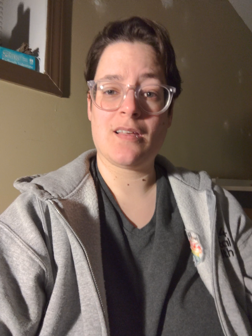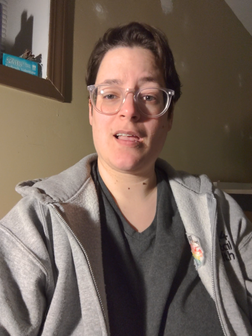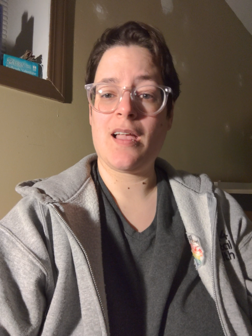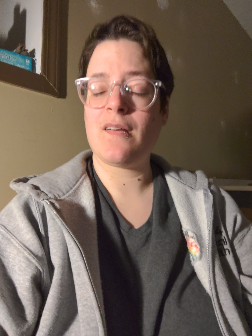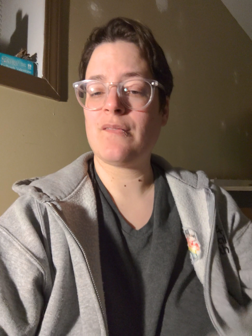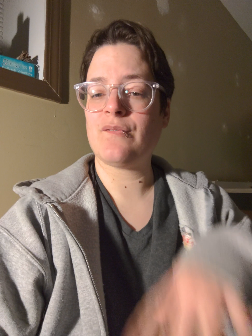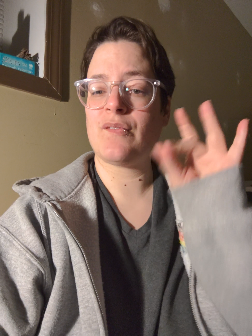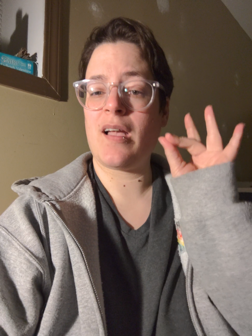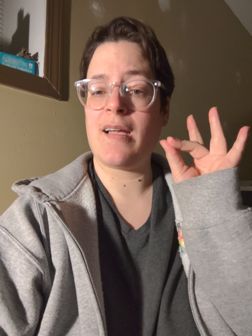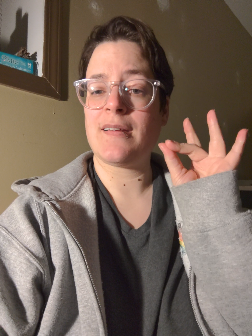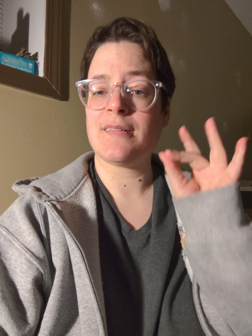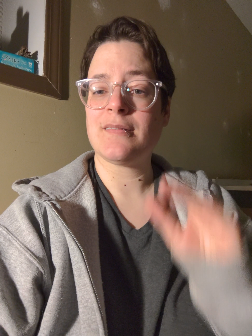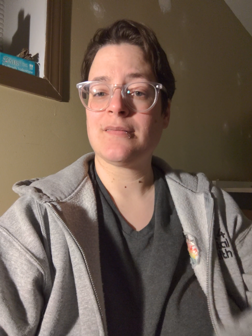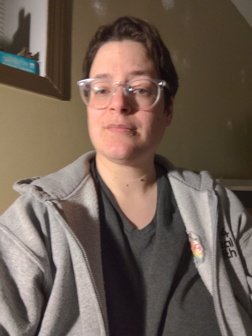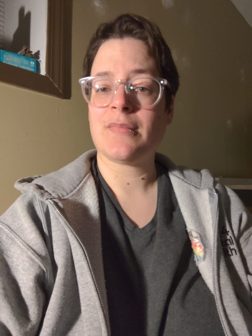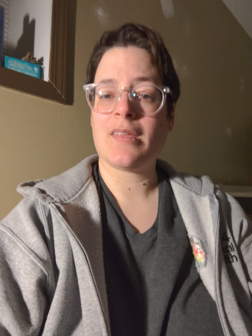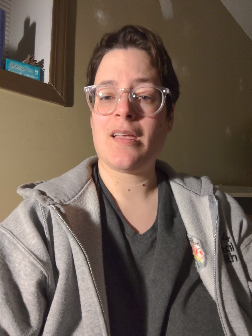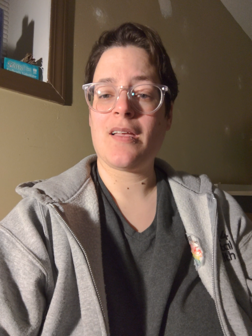find